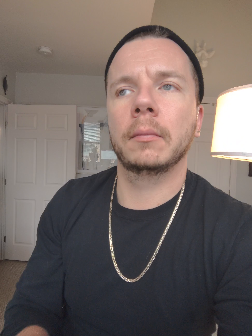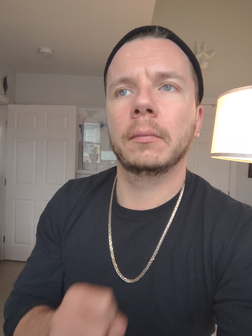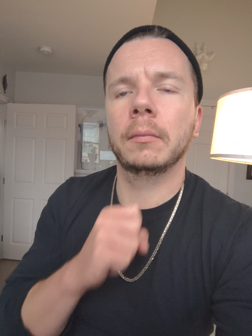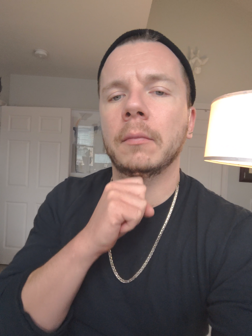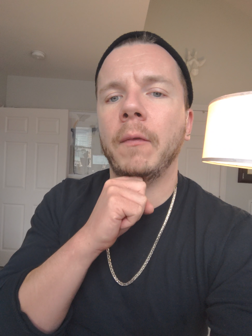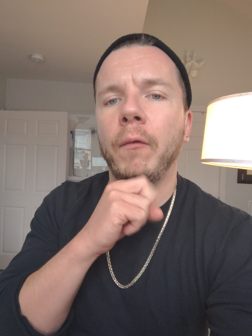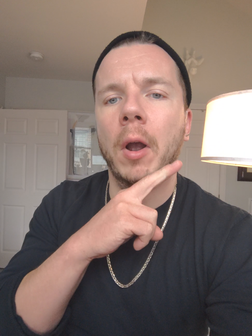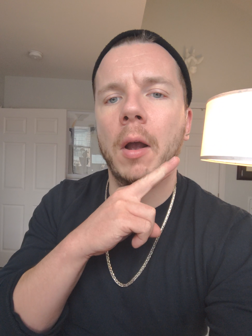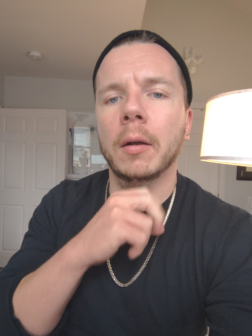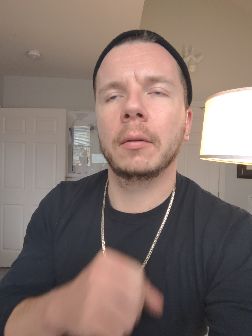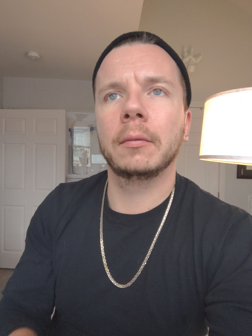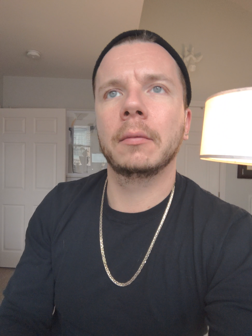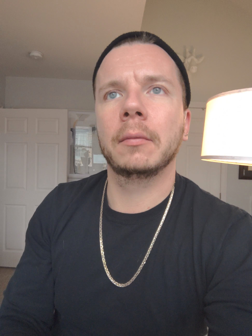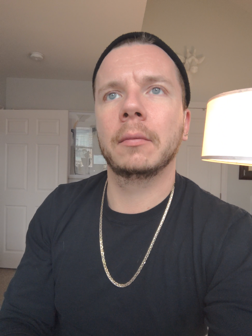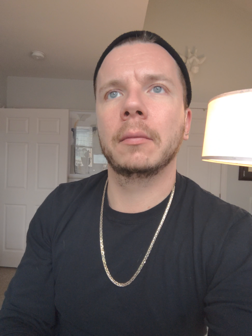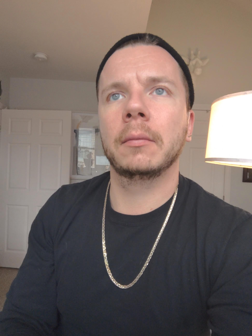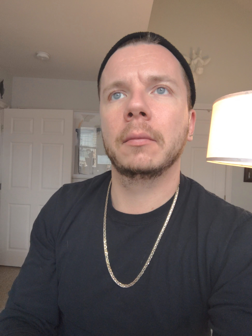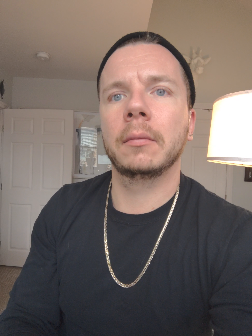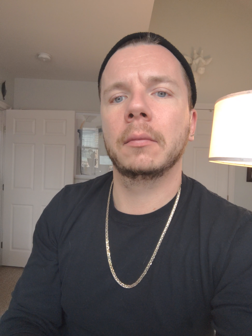frog